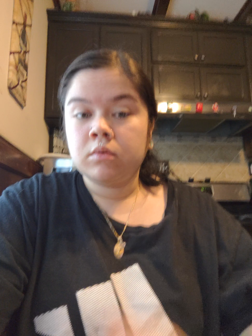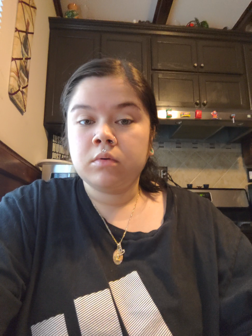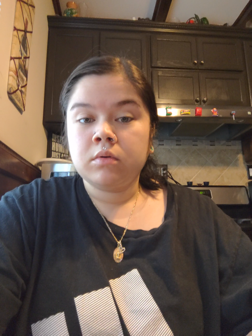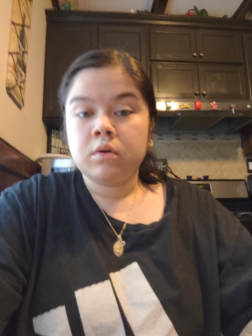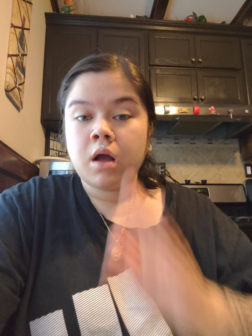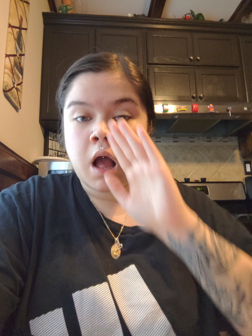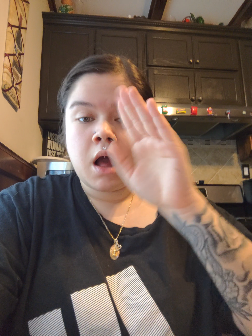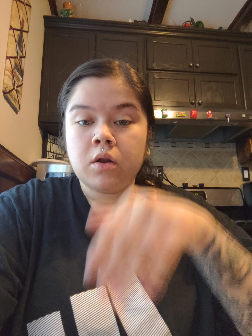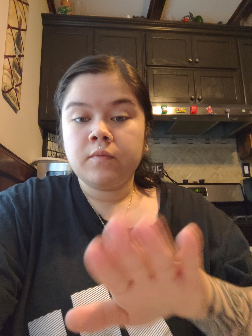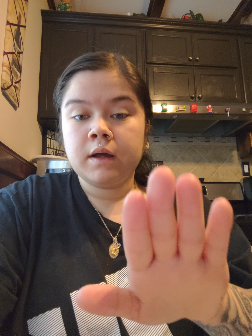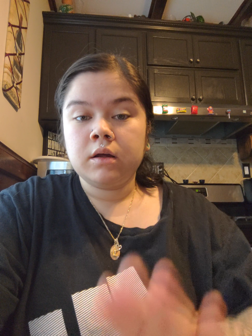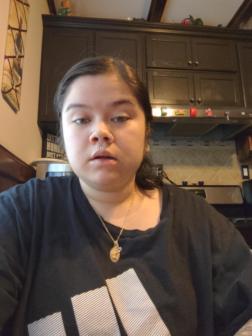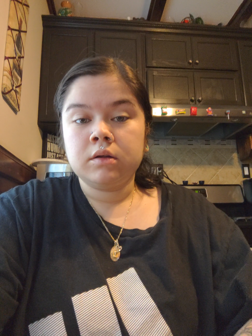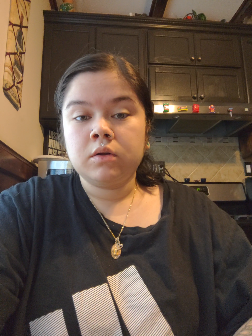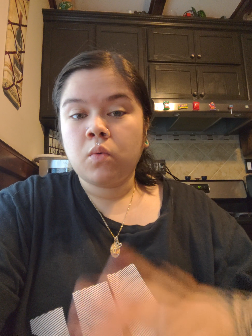elephant